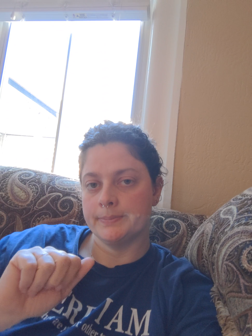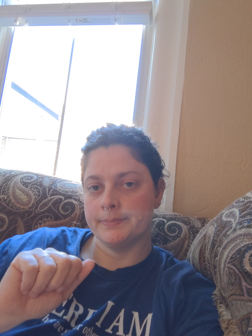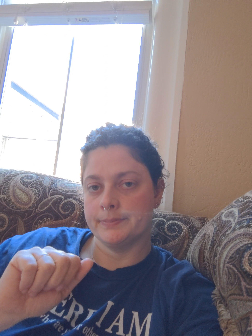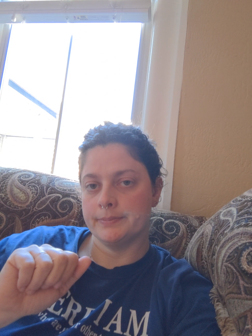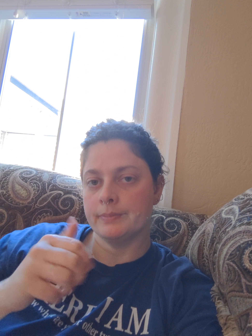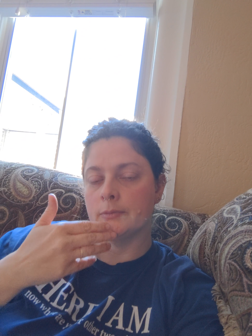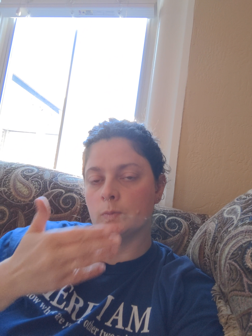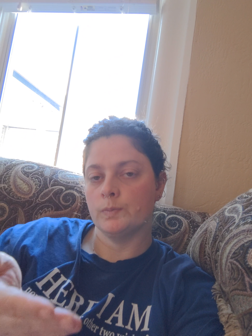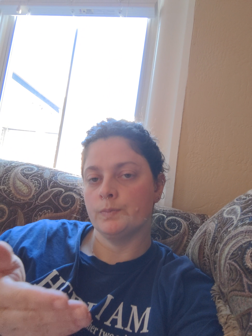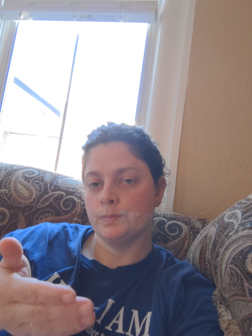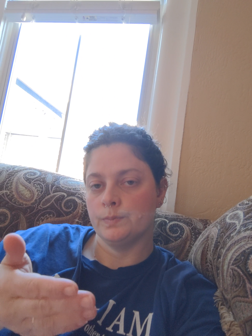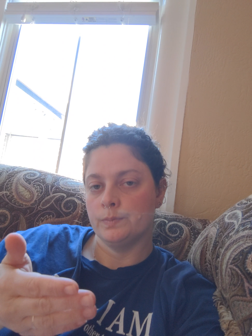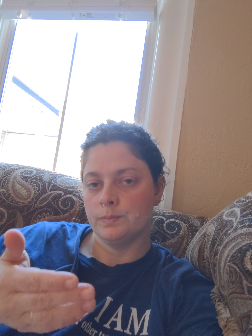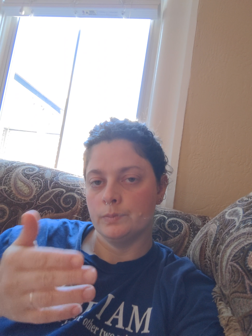thank you